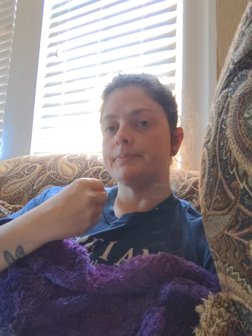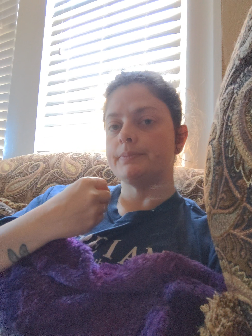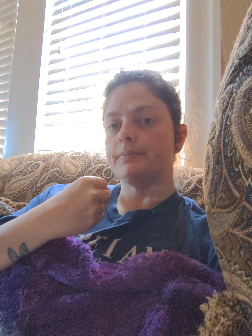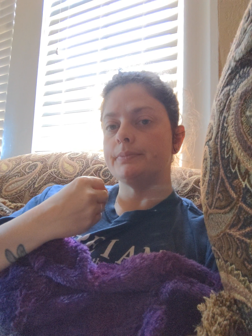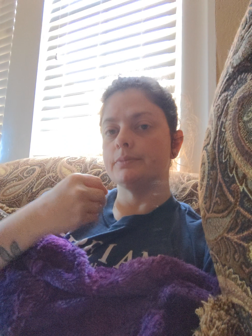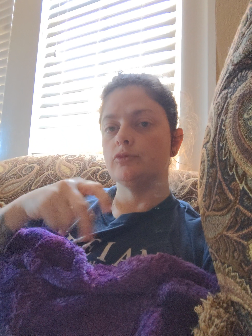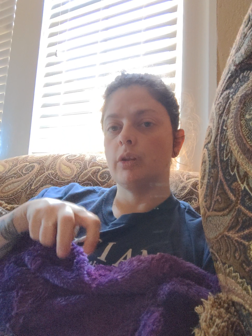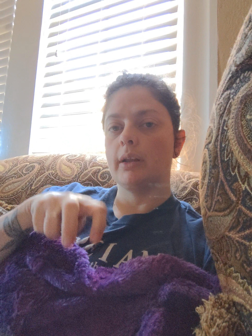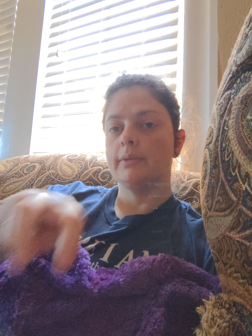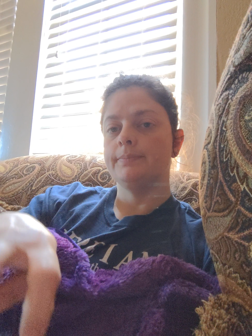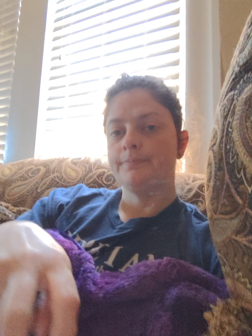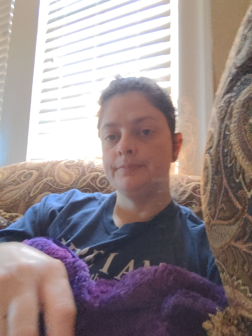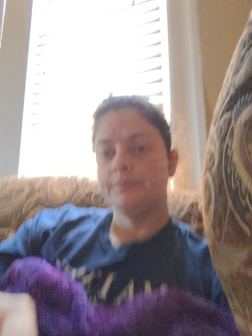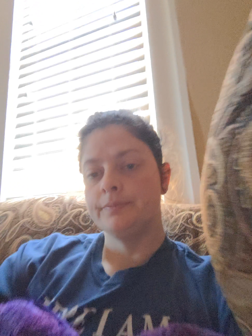ride